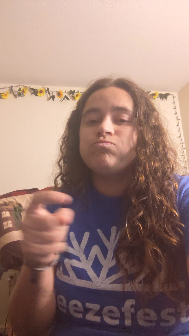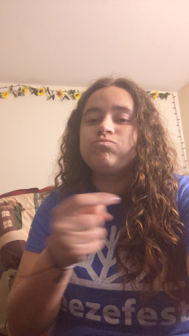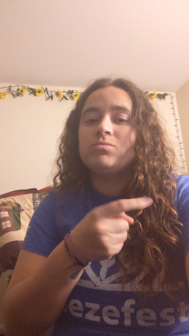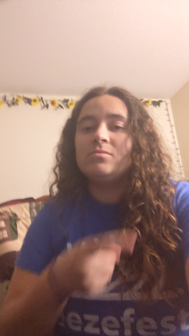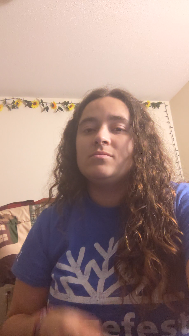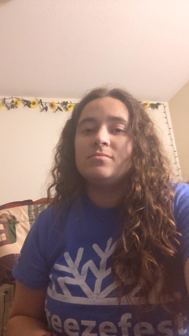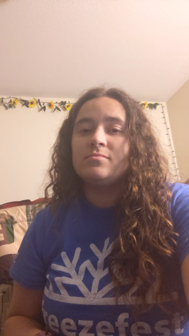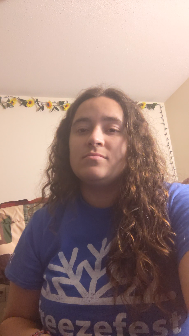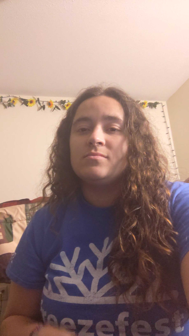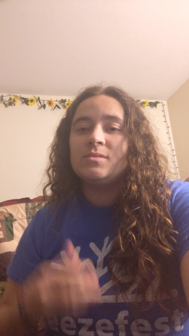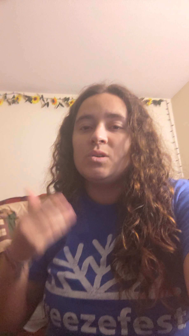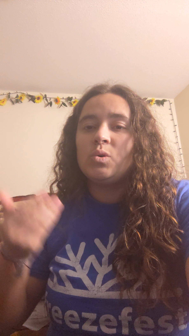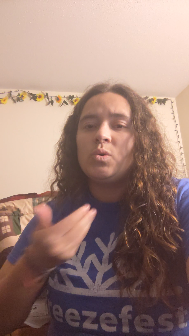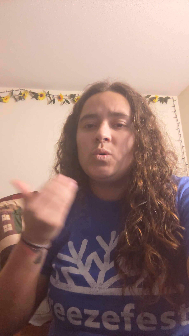new